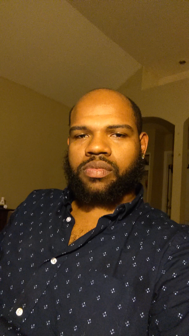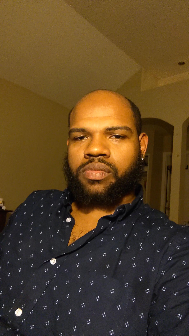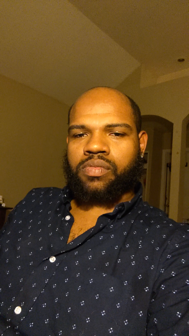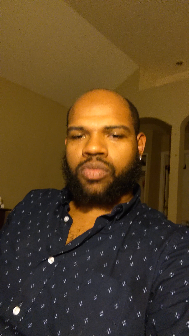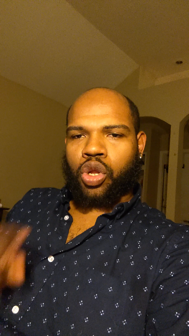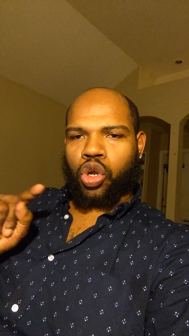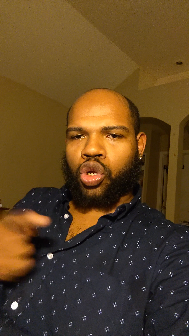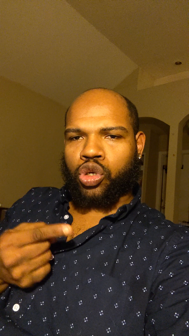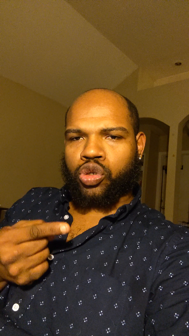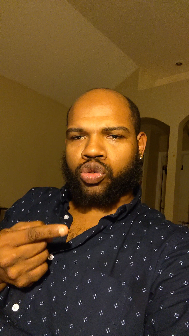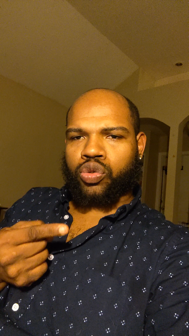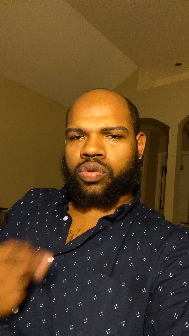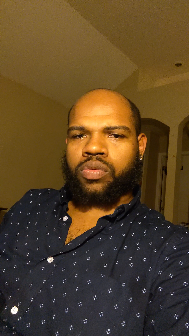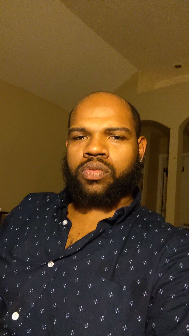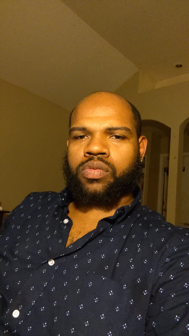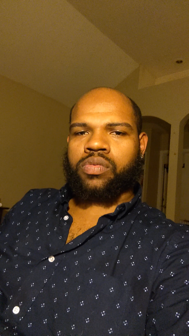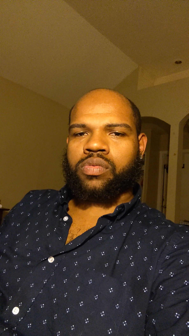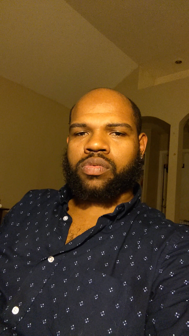hurt